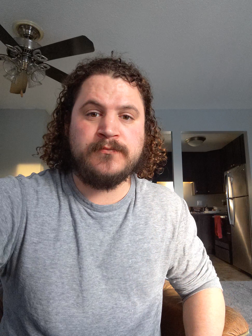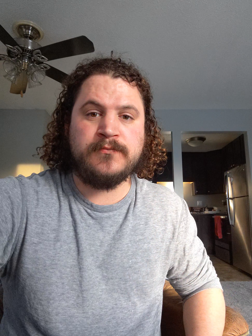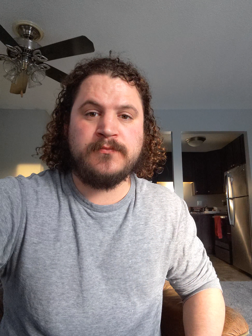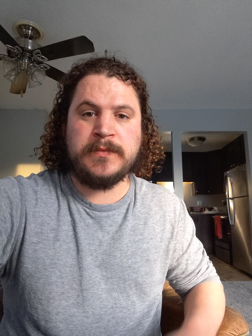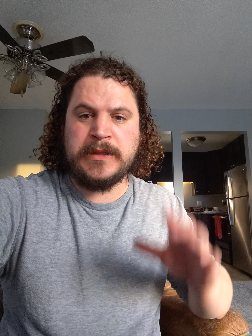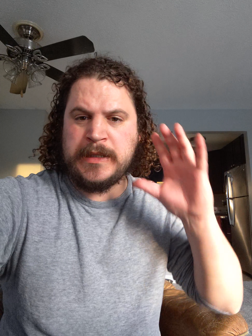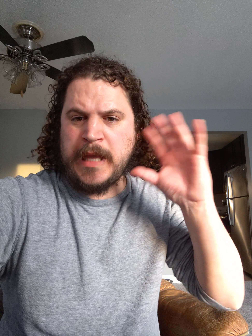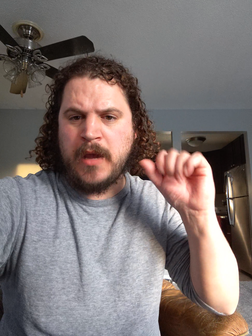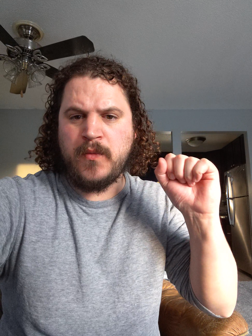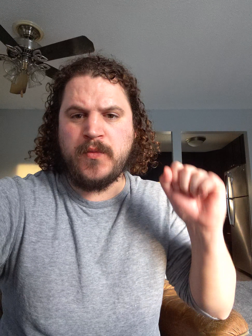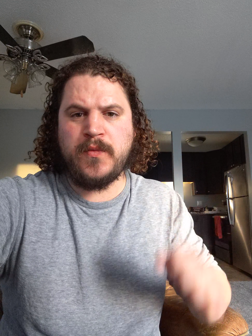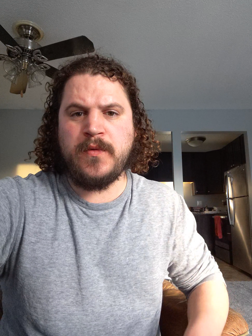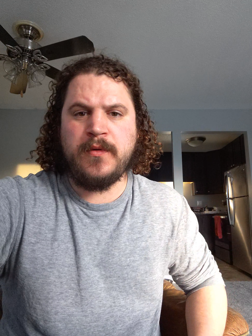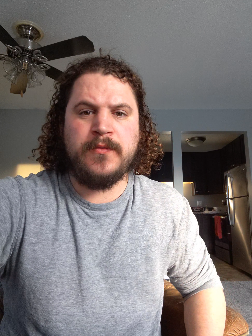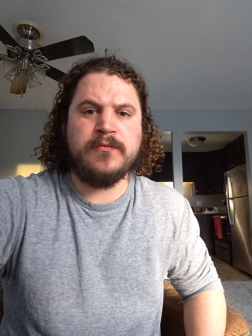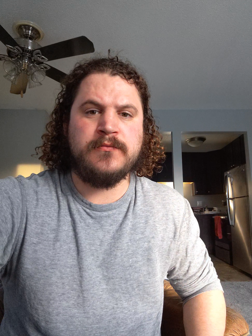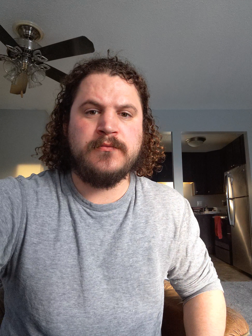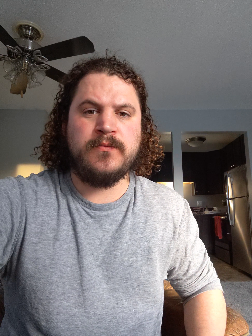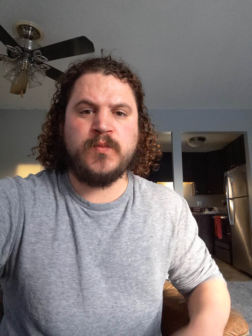loud